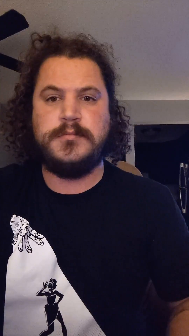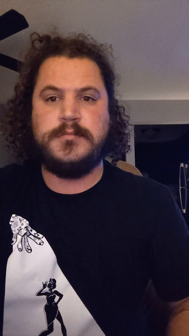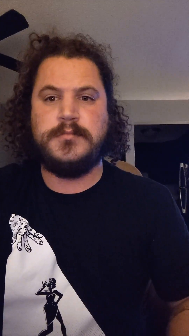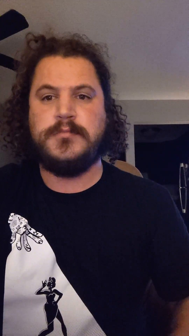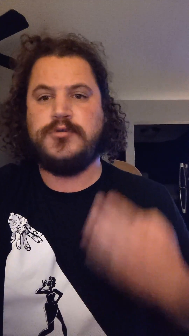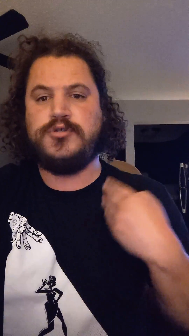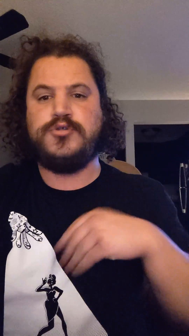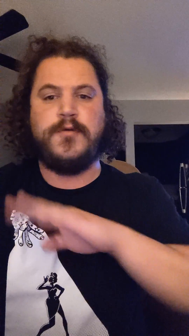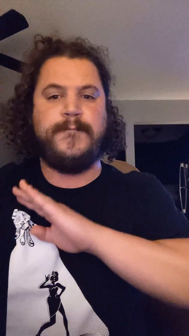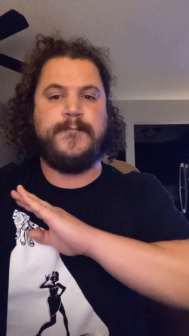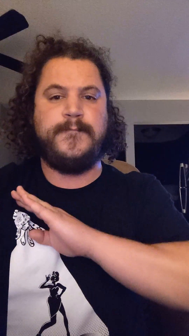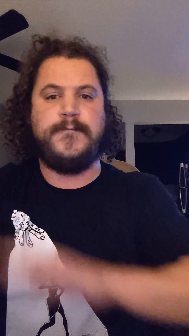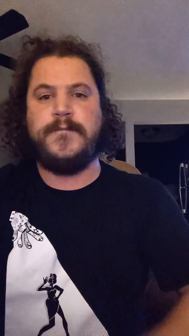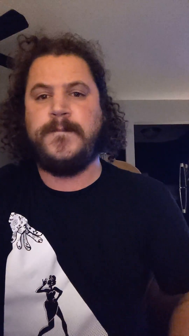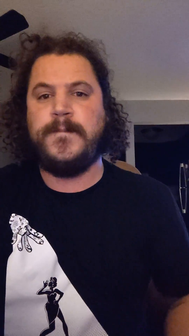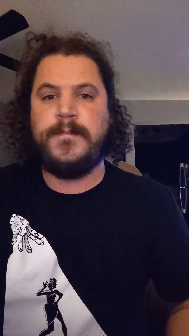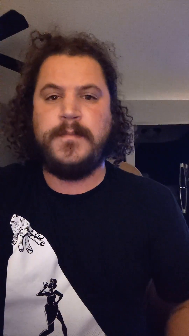scarf